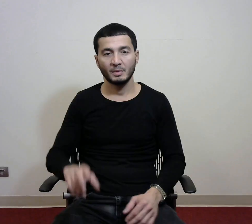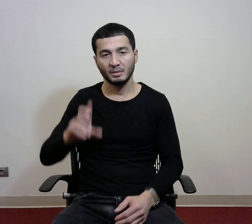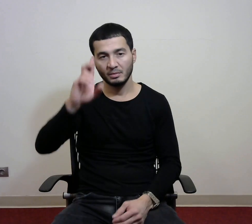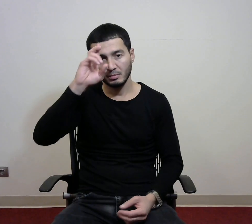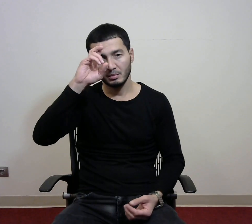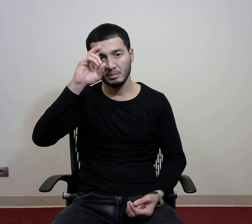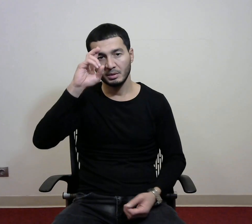dövlət